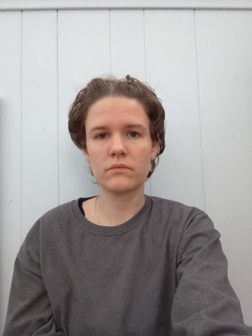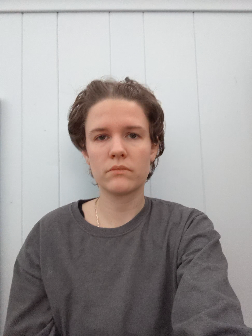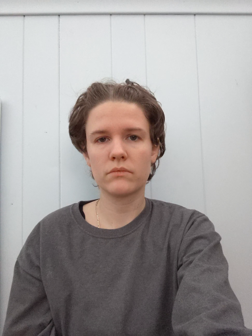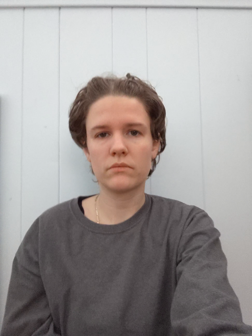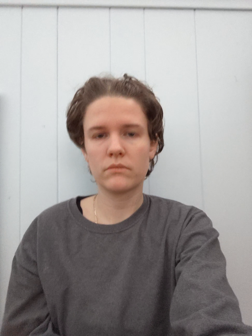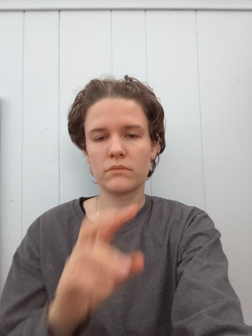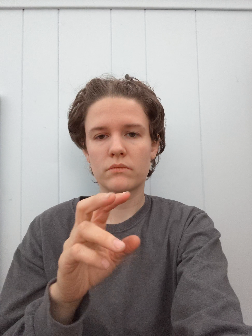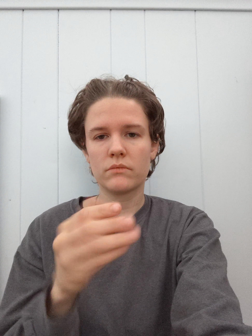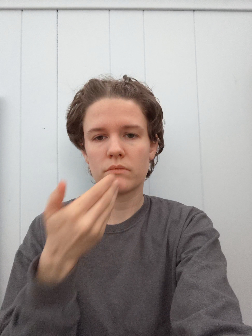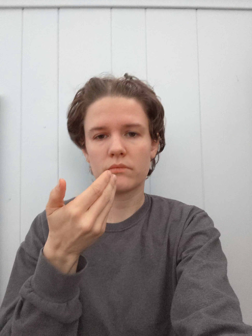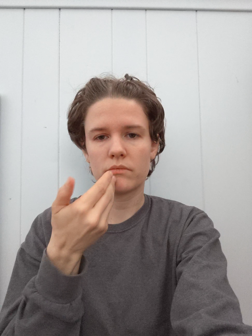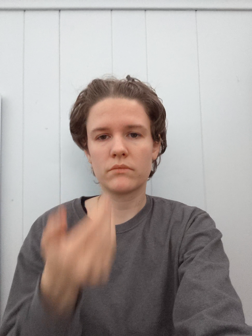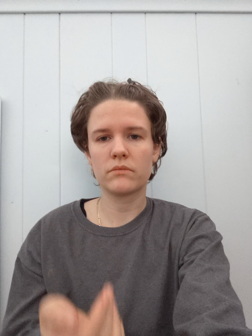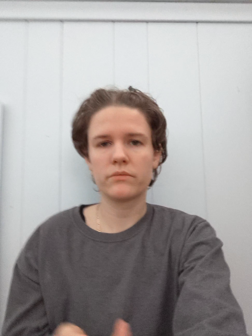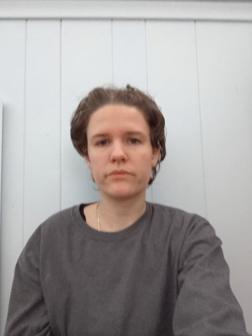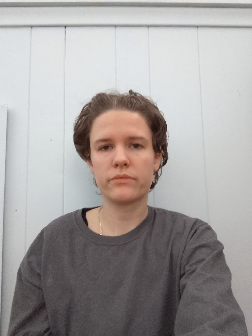pizza